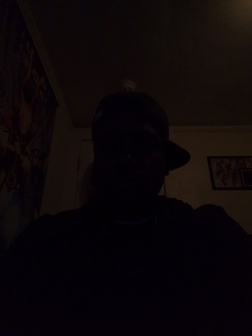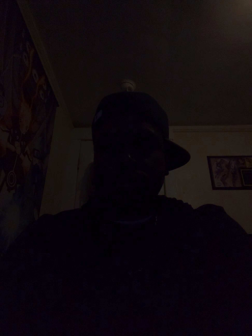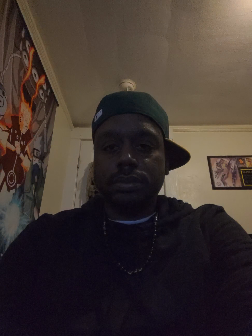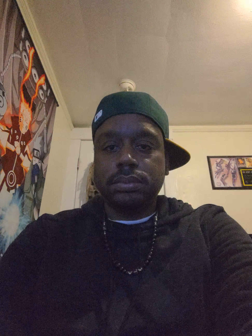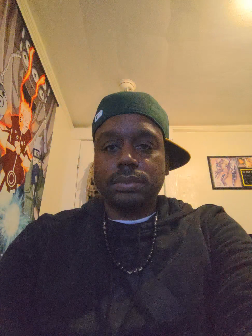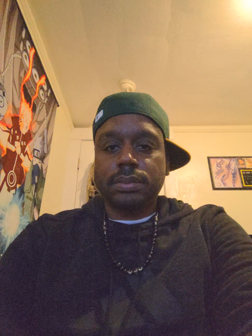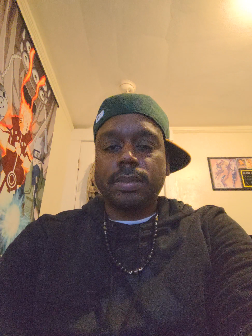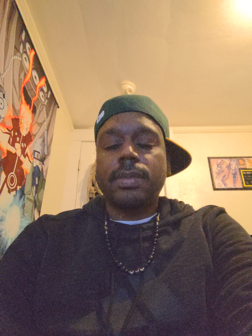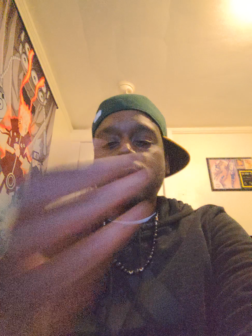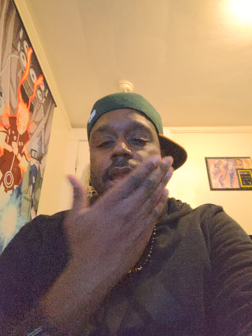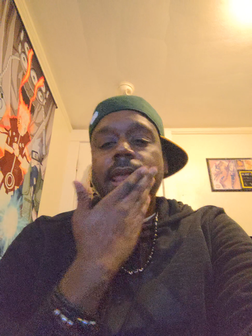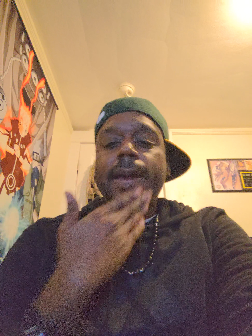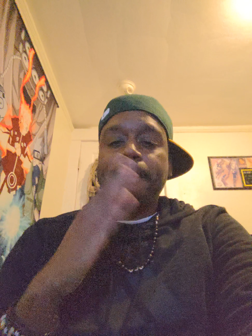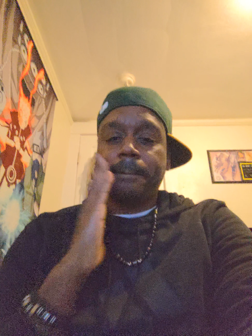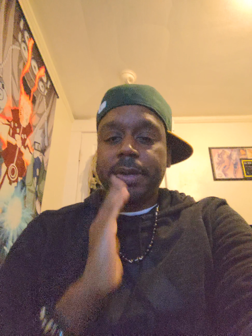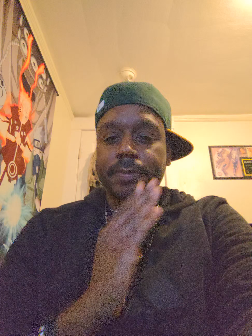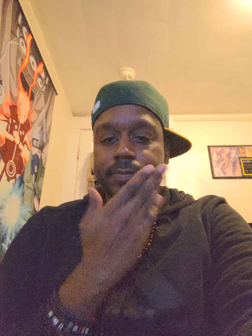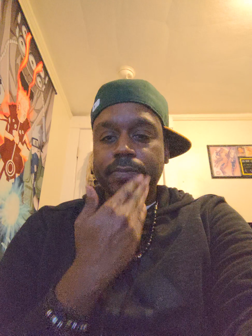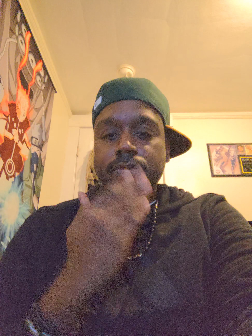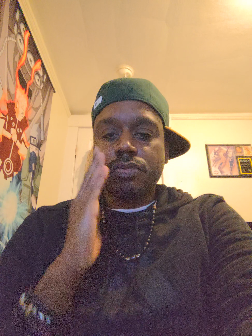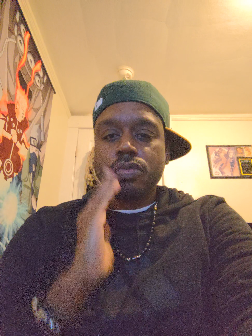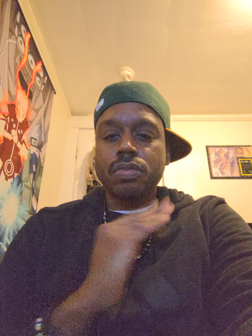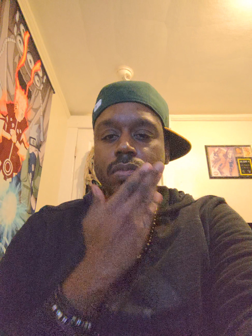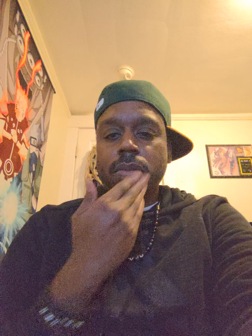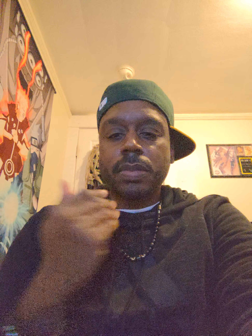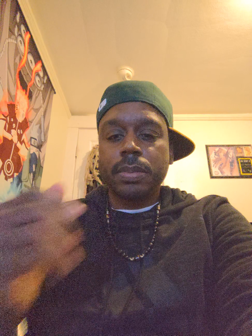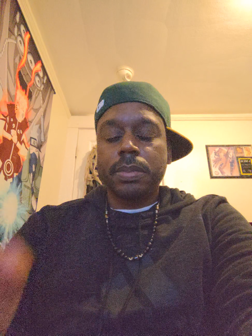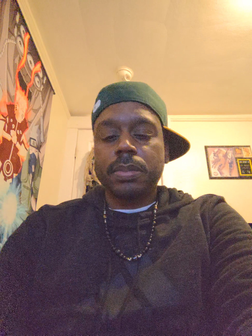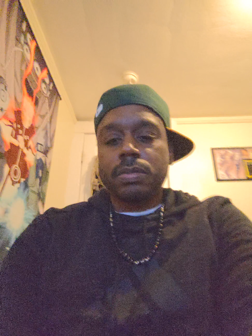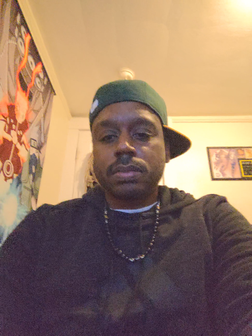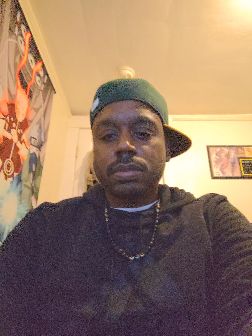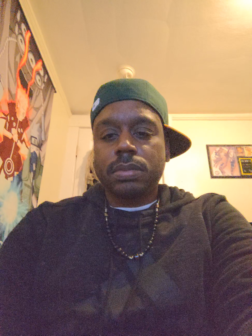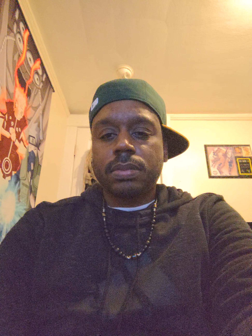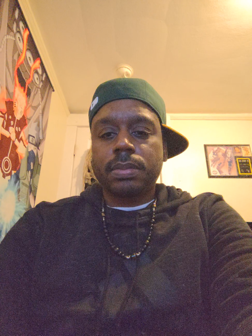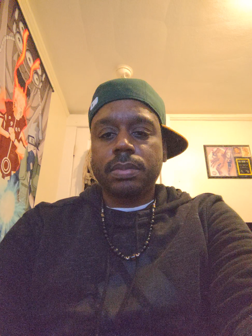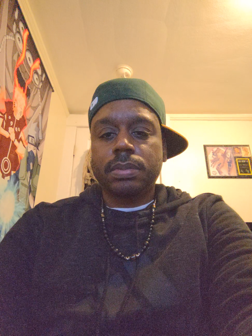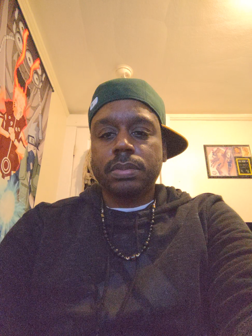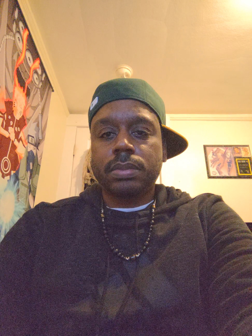napkin